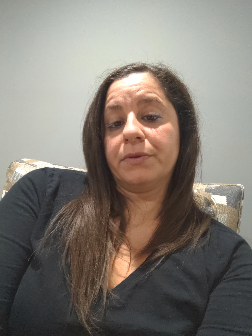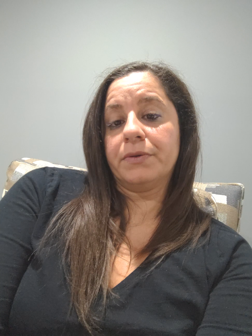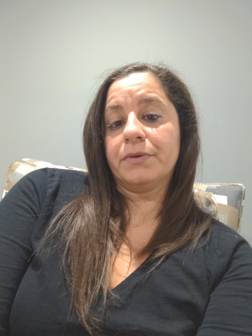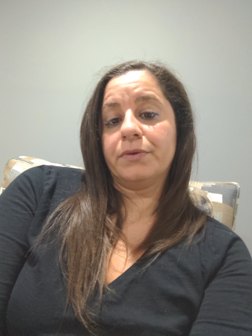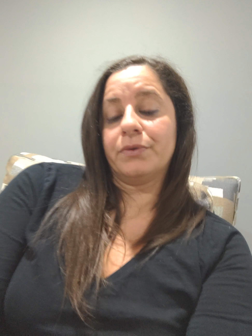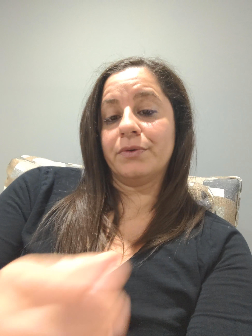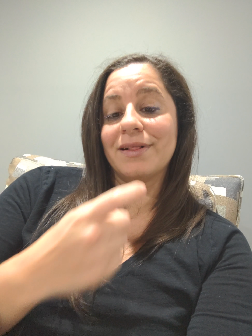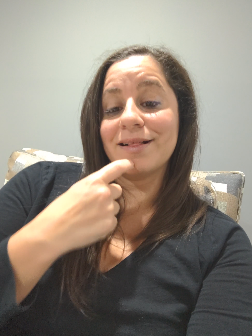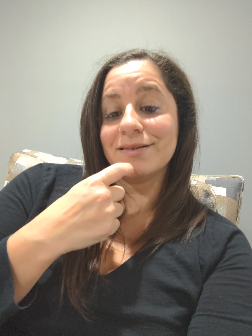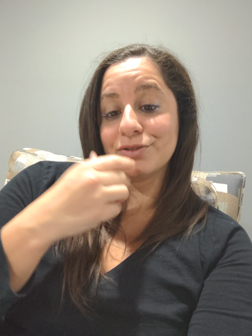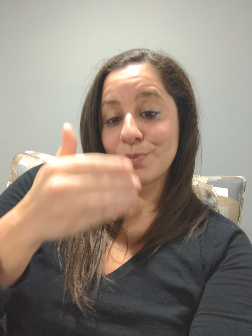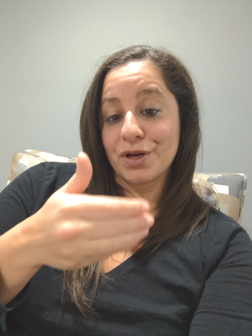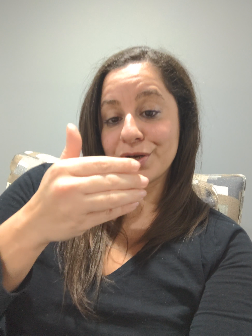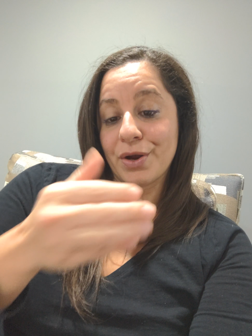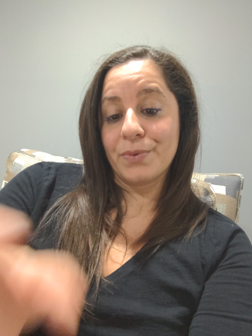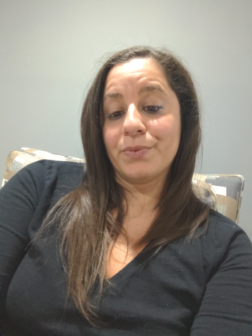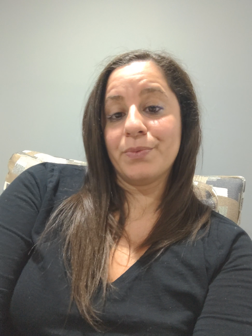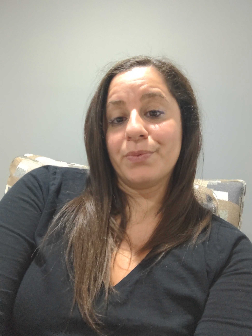window